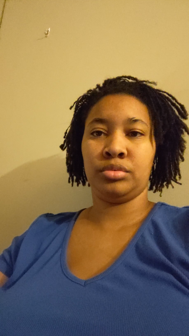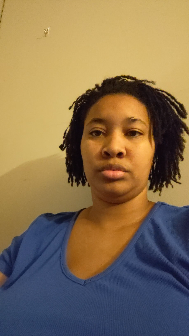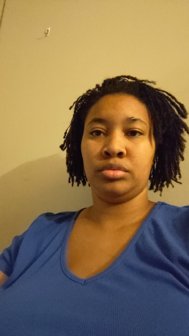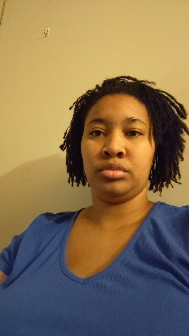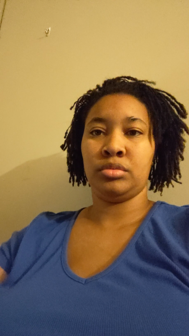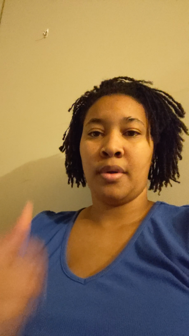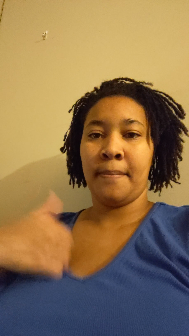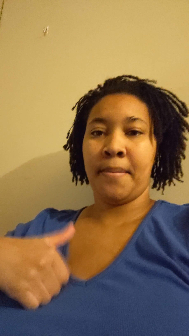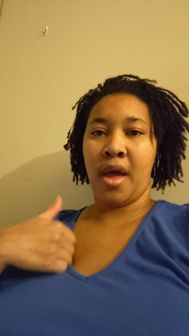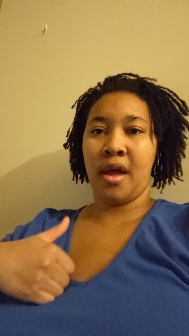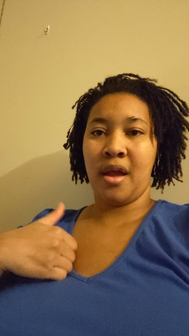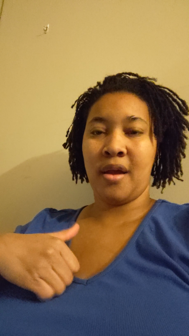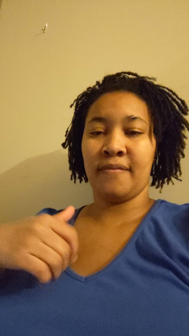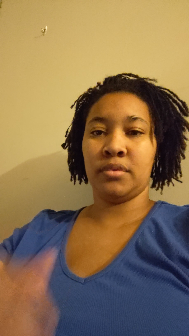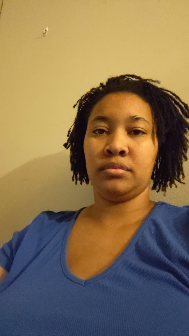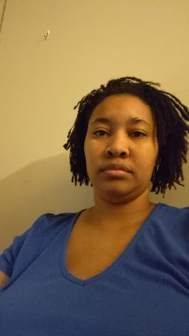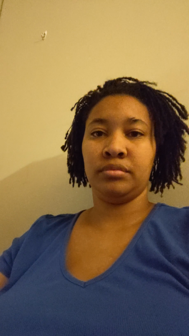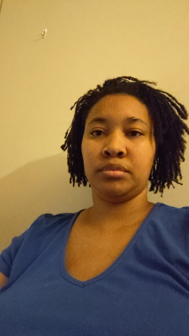bathtub